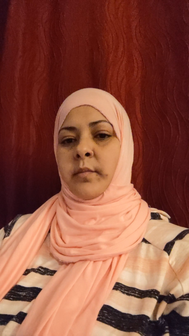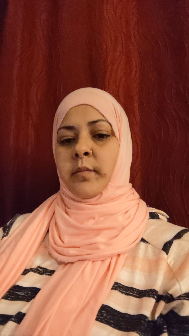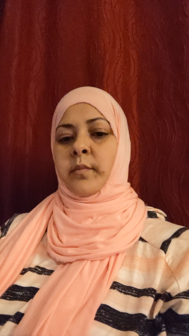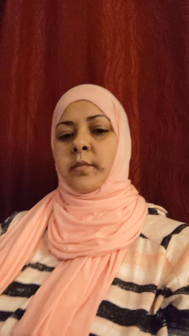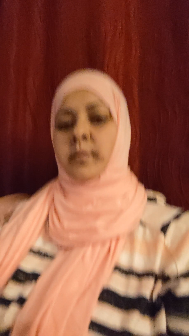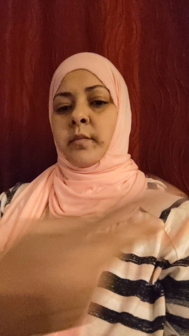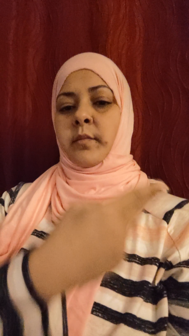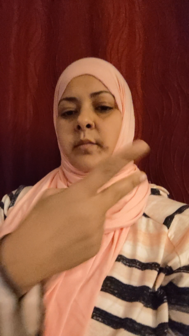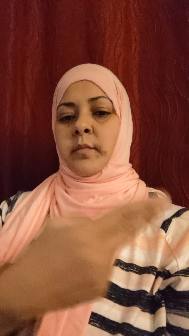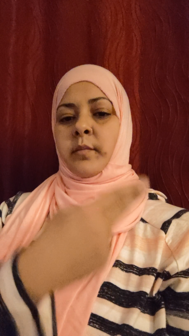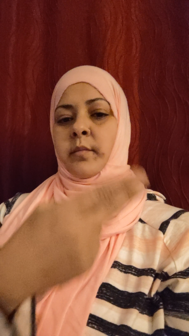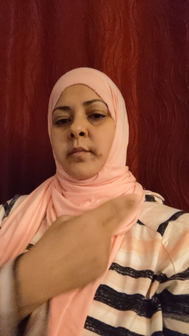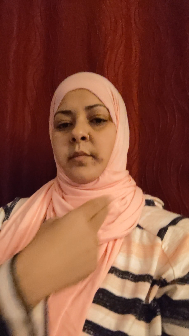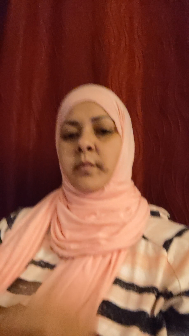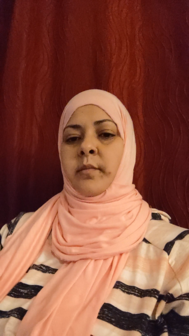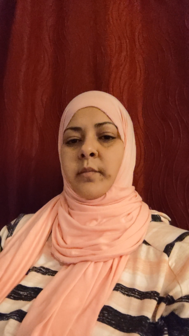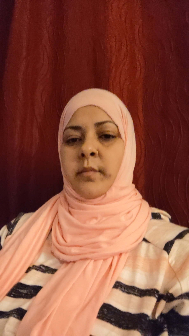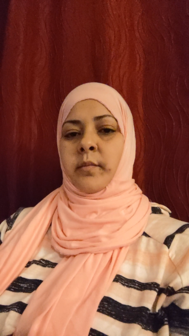sheep